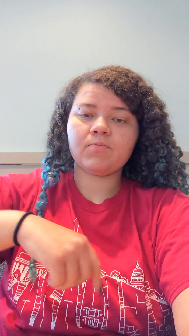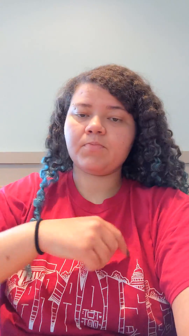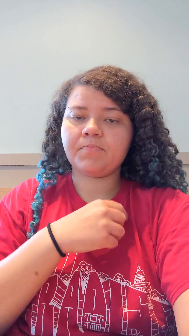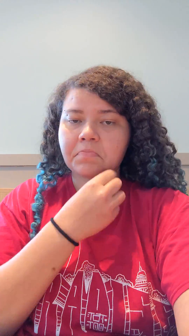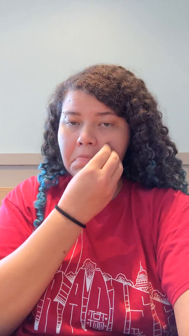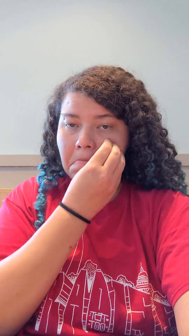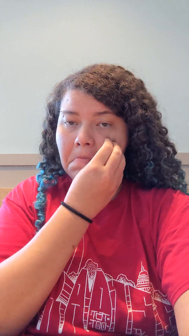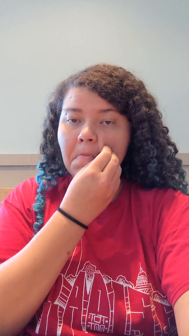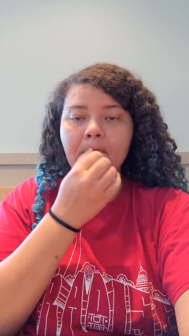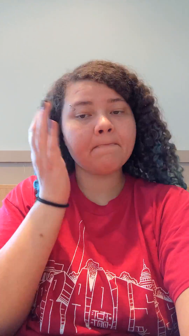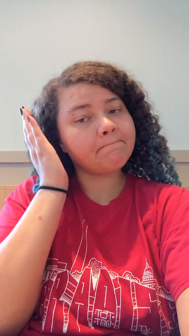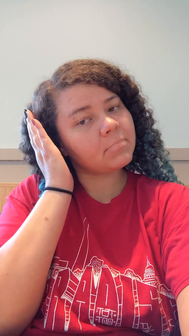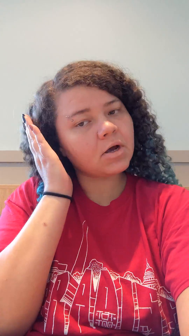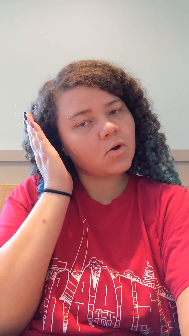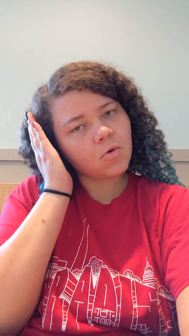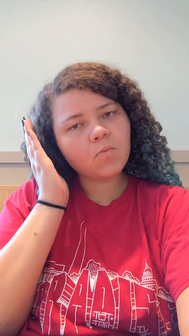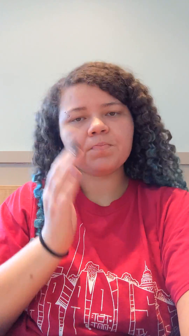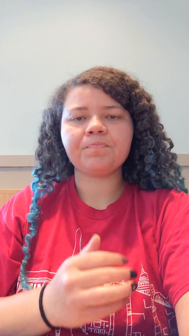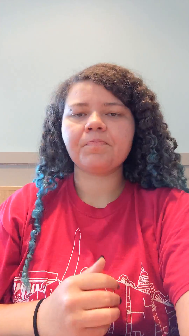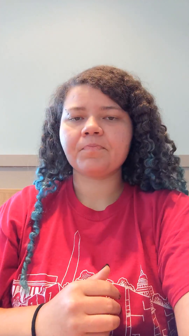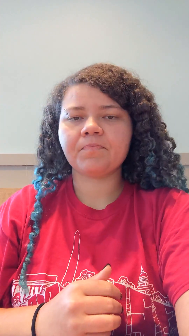pillow